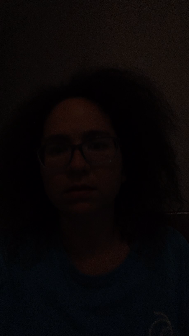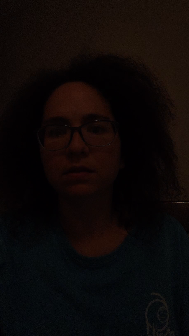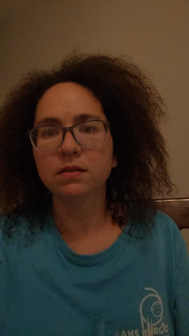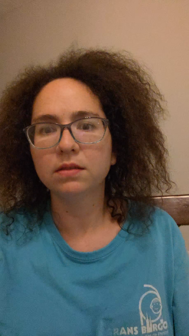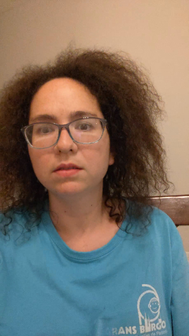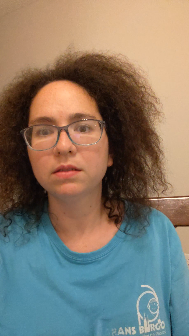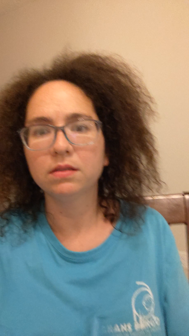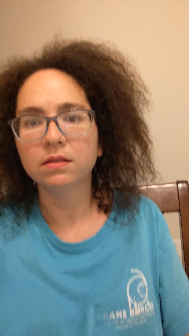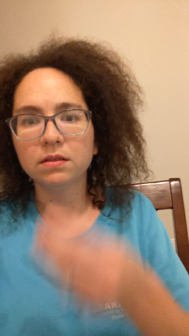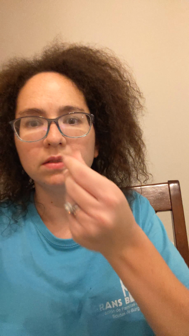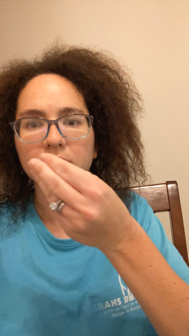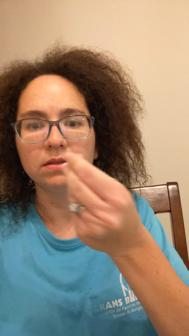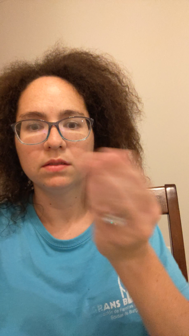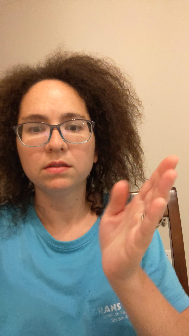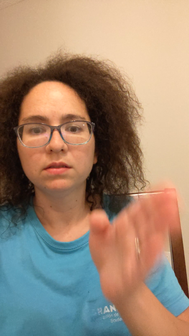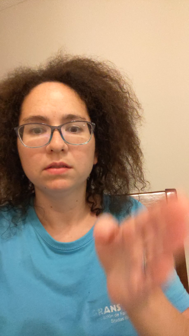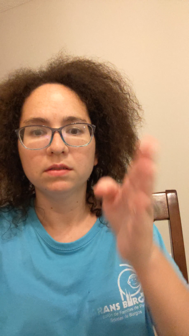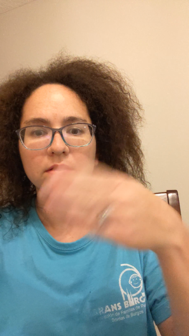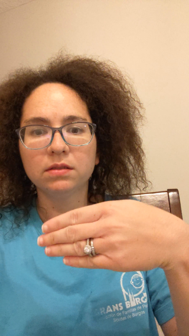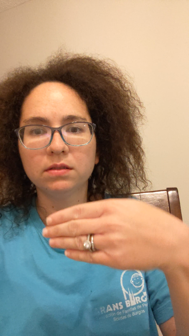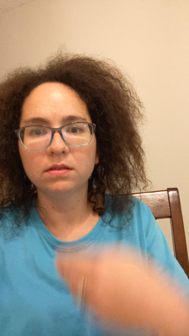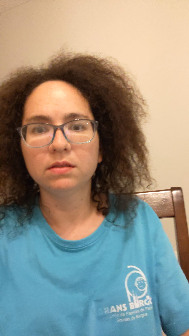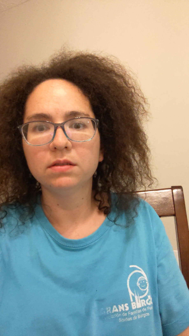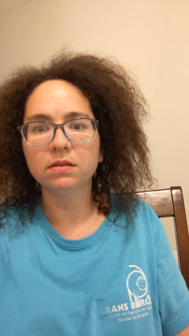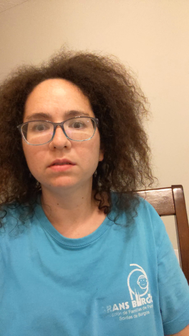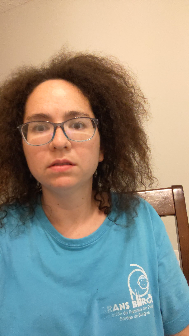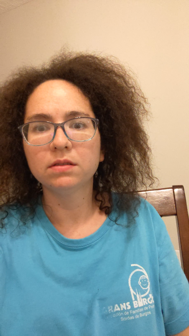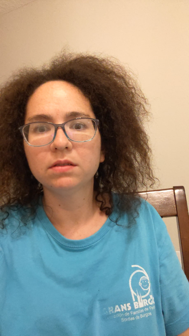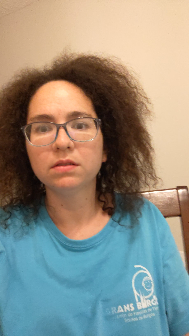sandbox